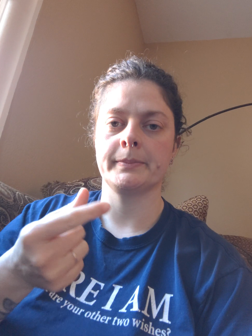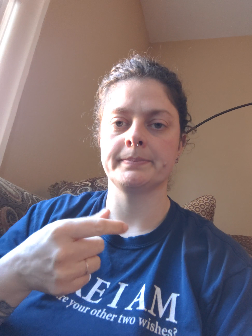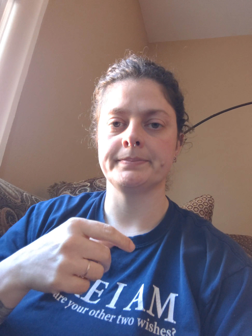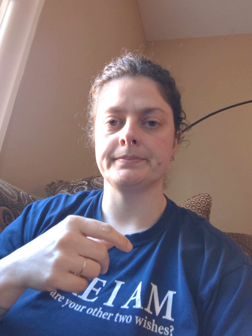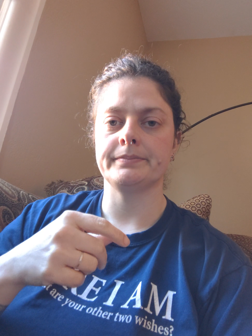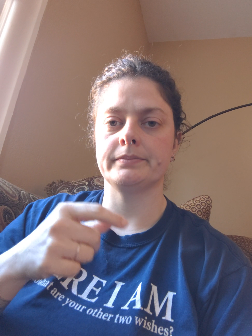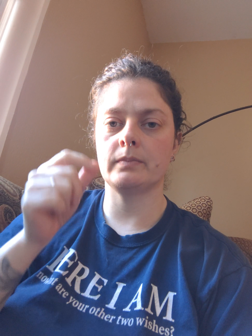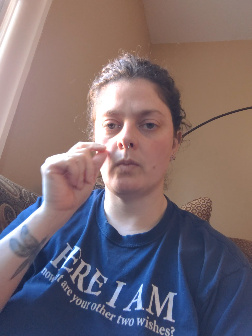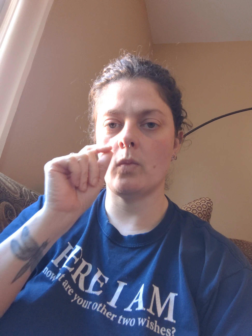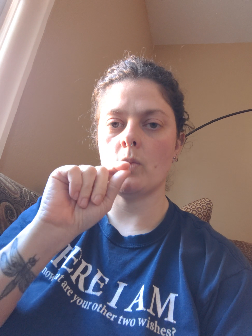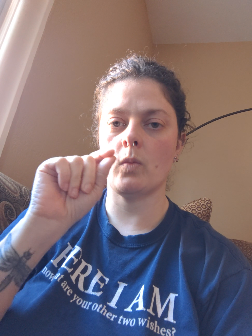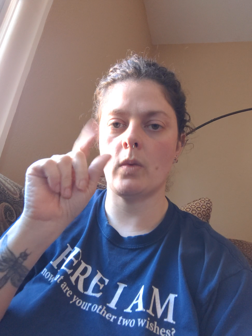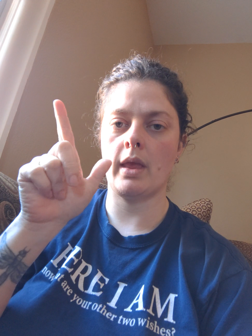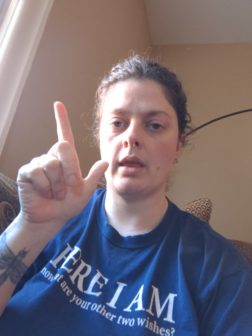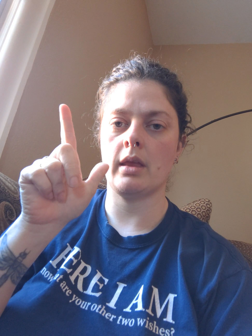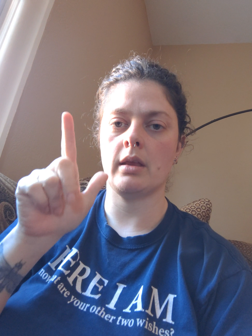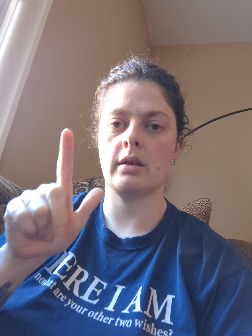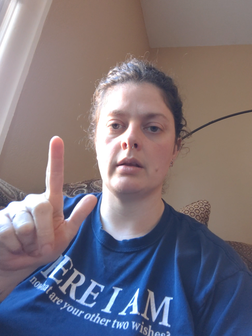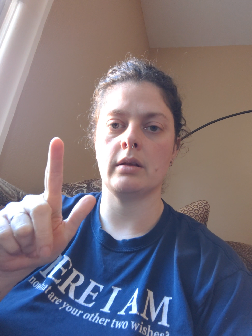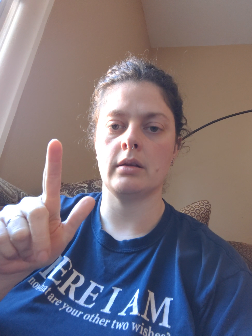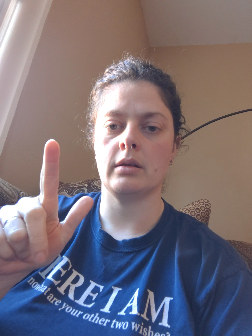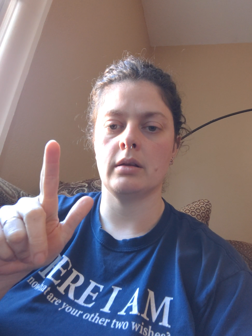wake